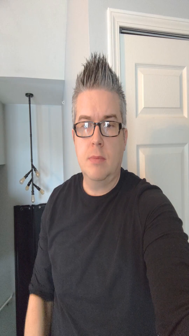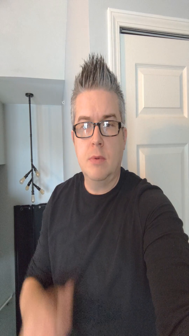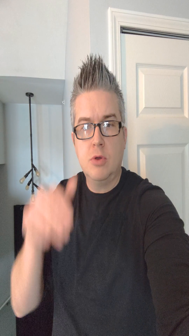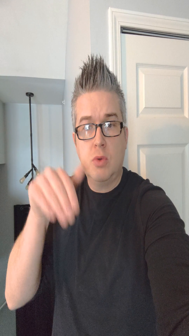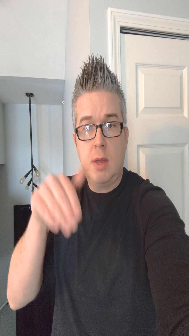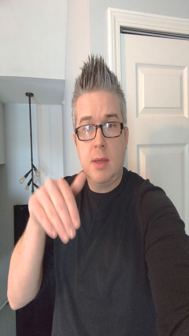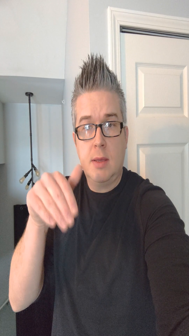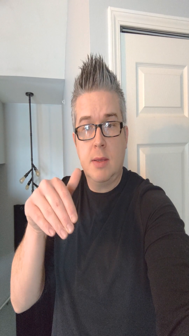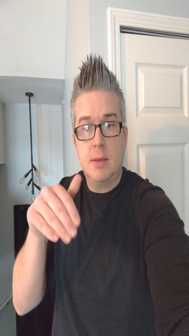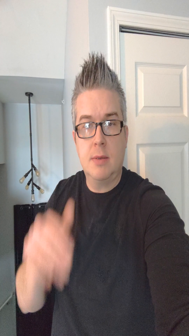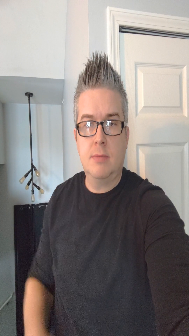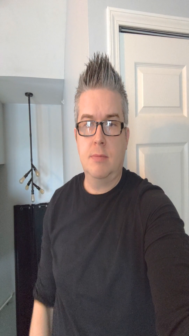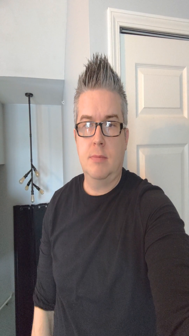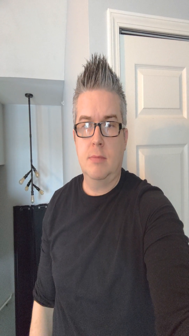night